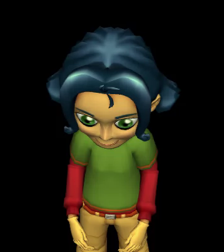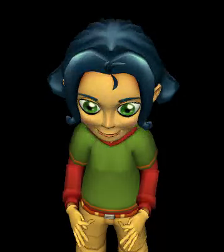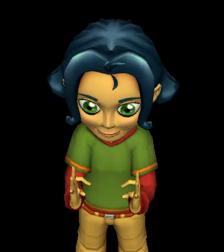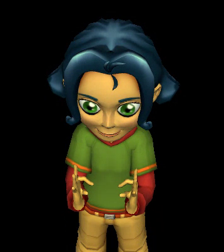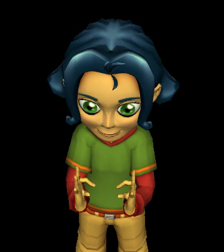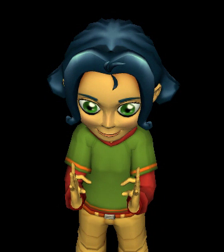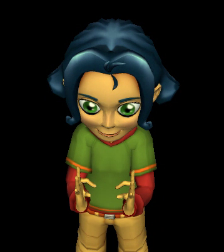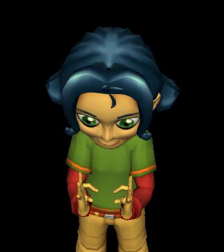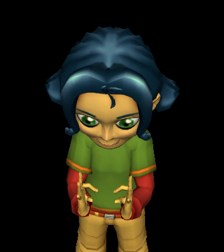عمة